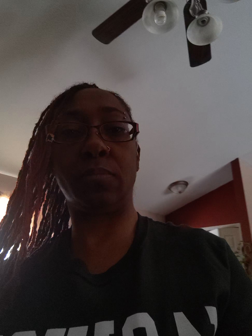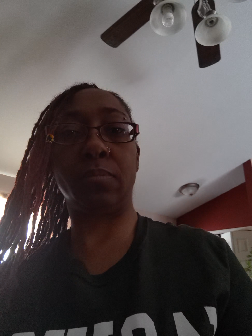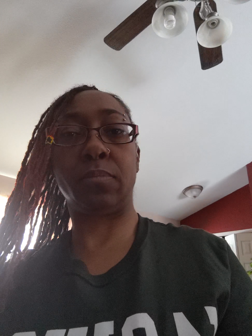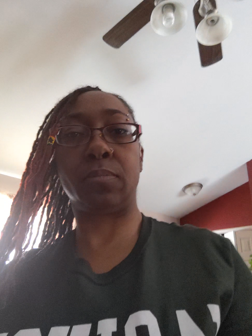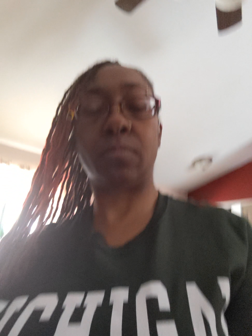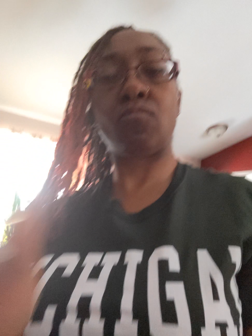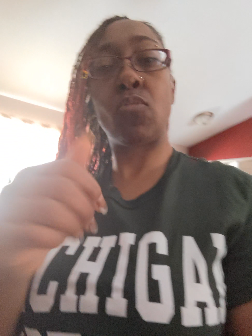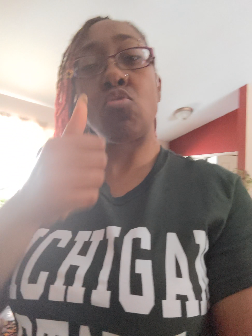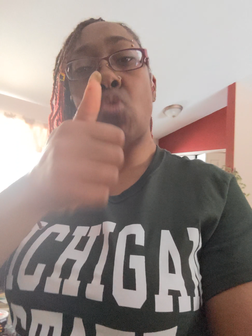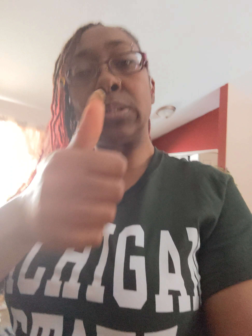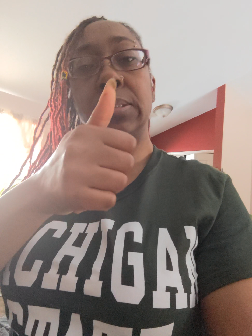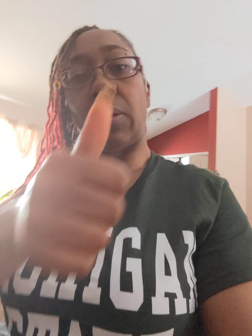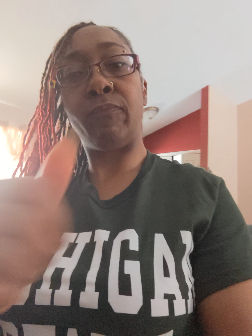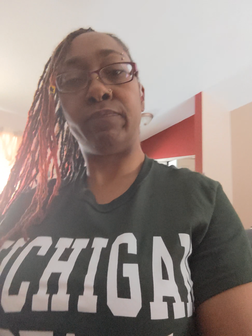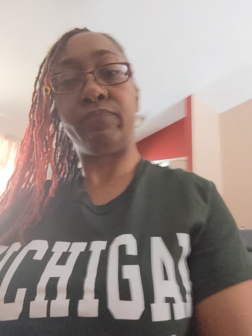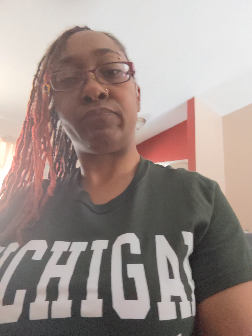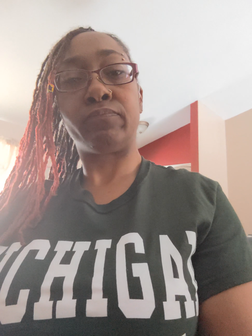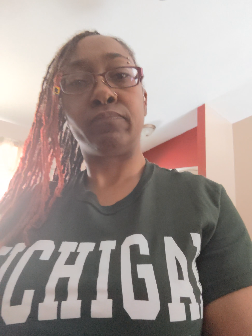yourself